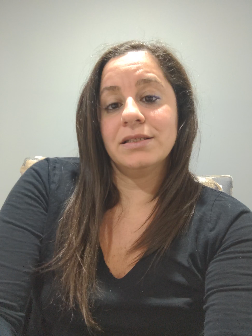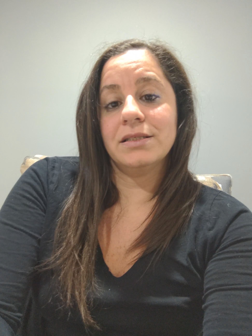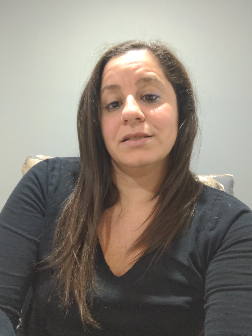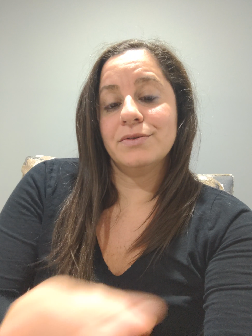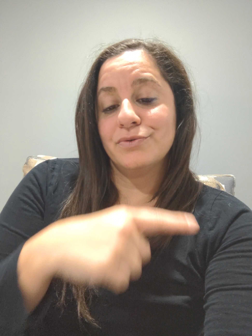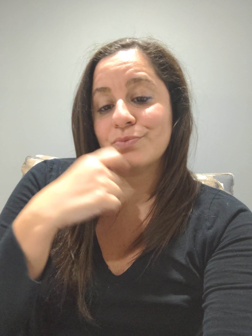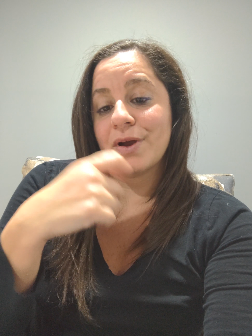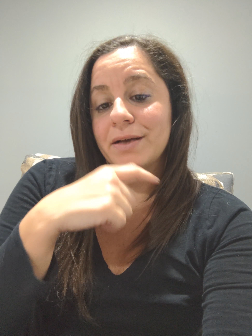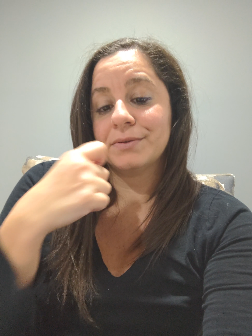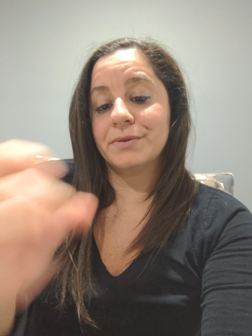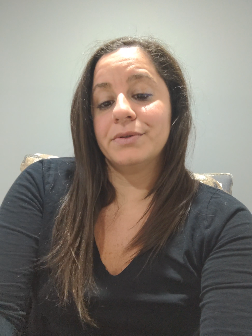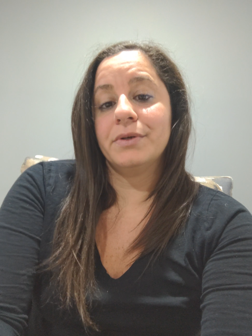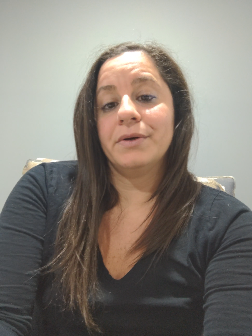dryer